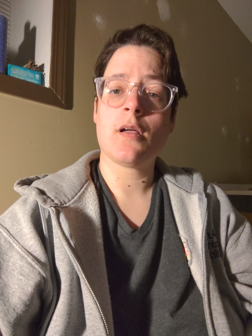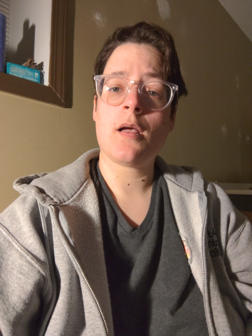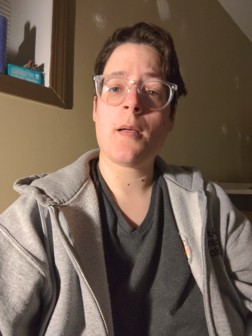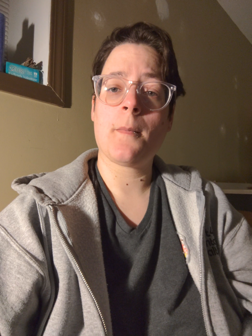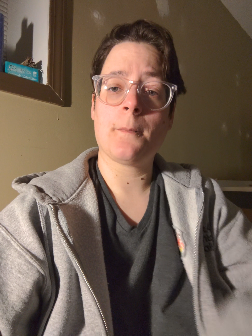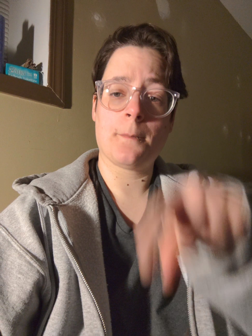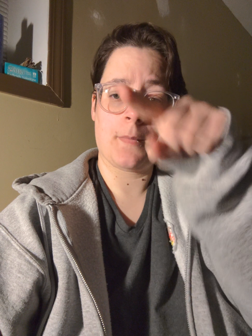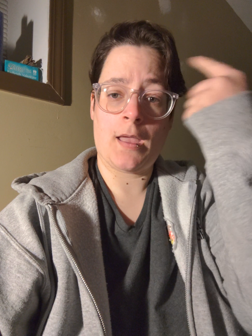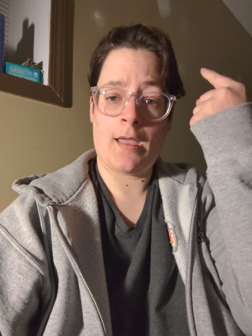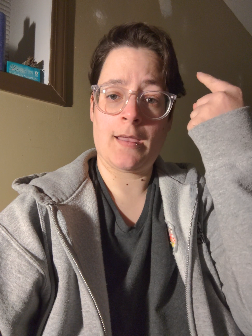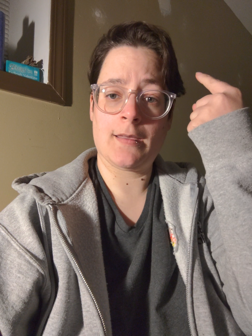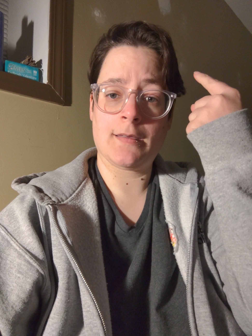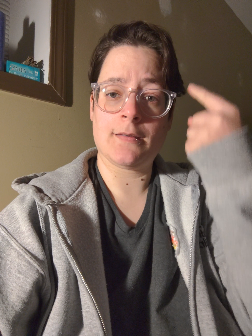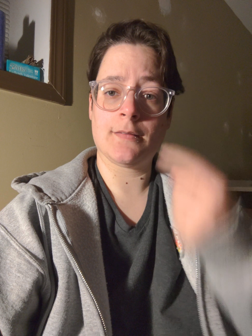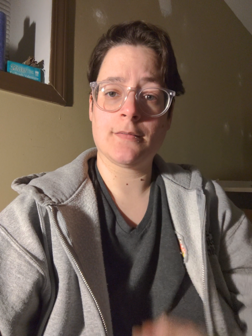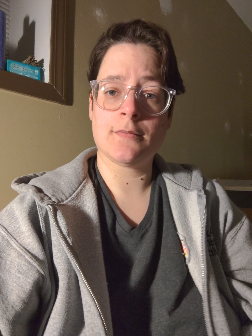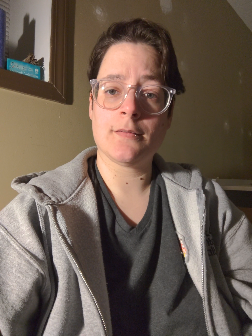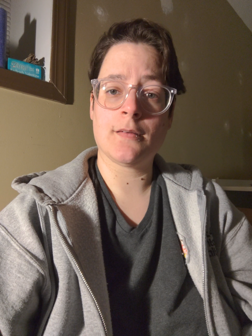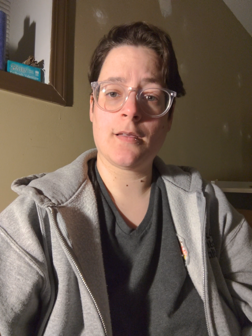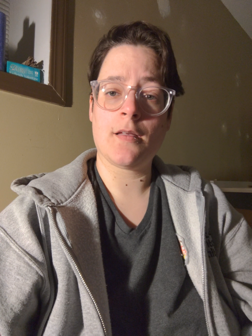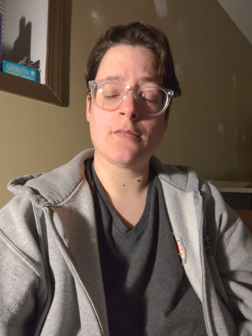black